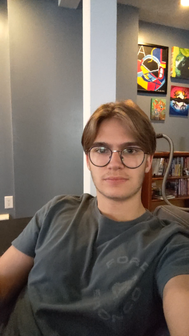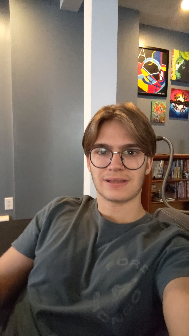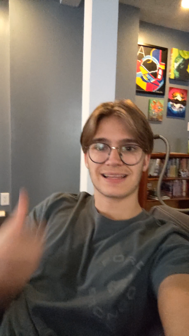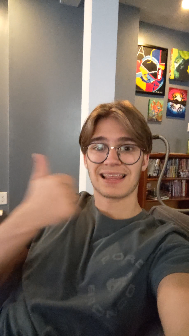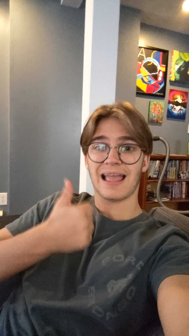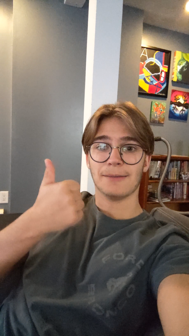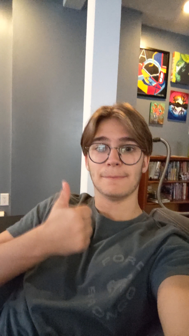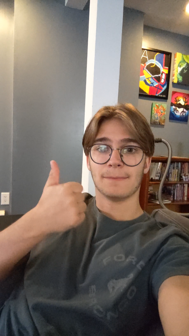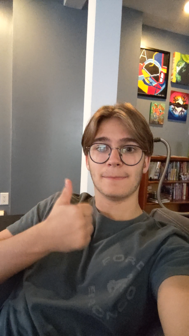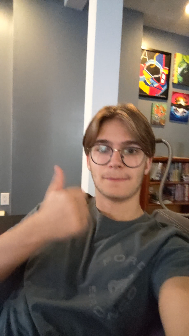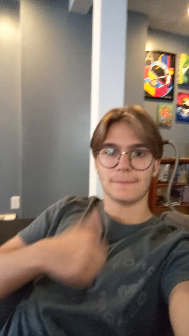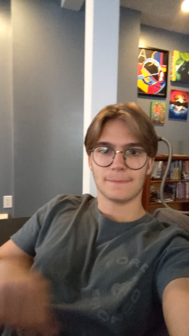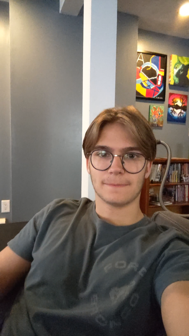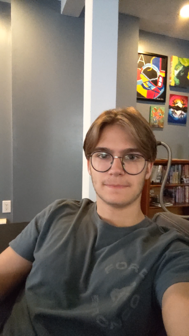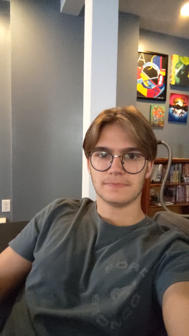help